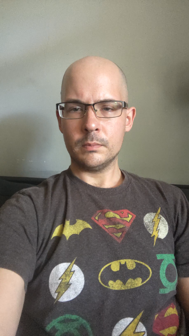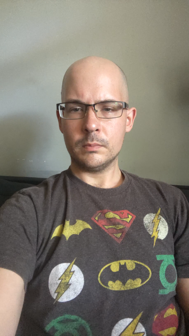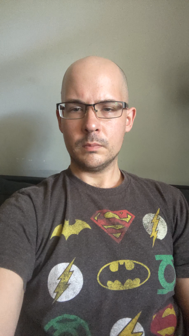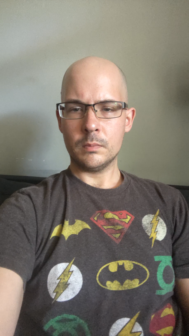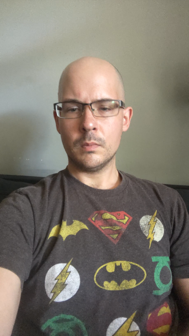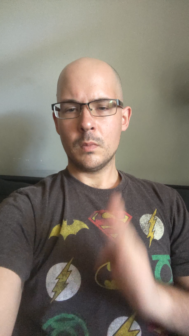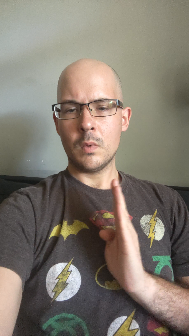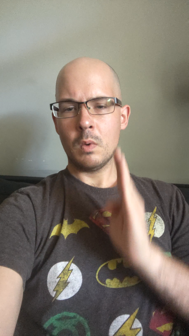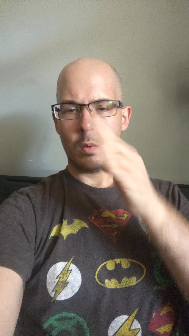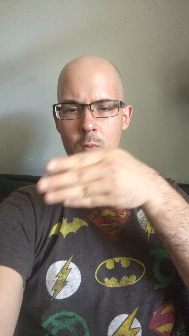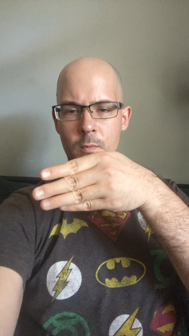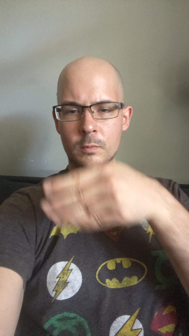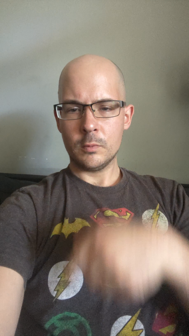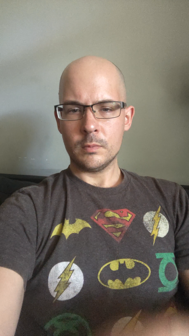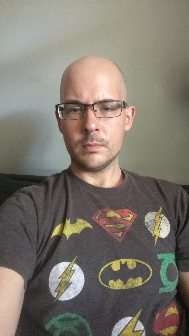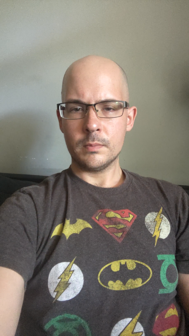over